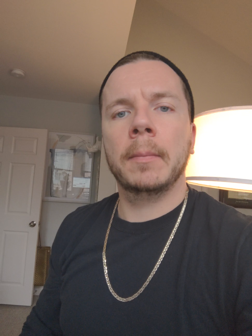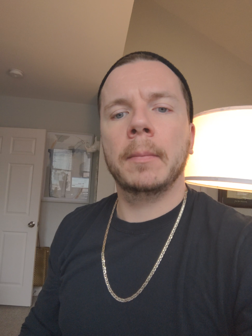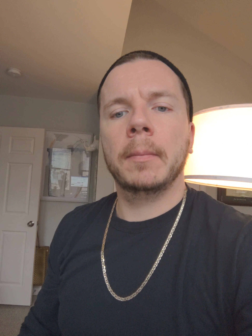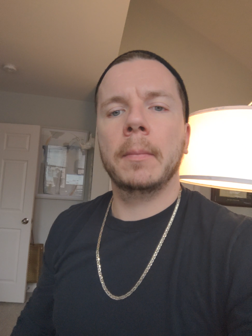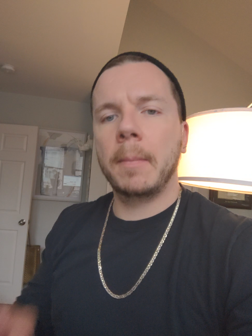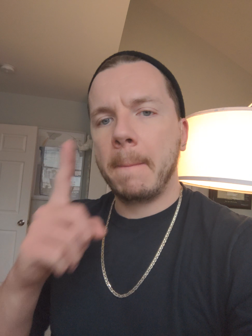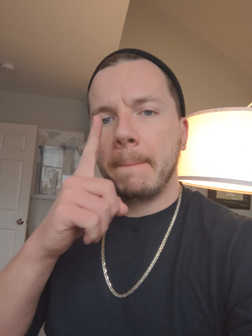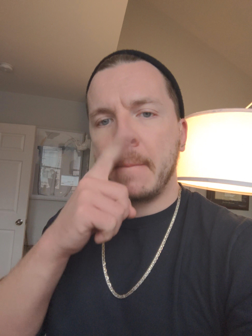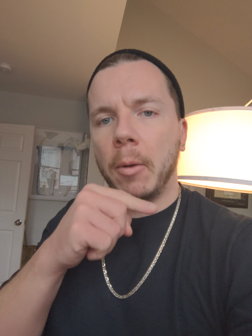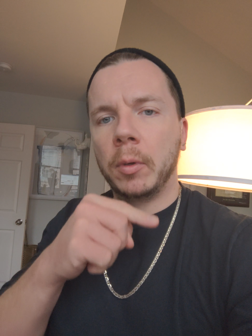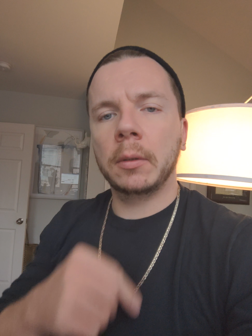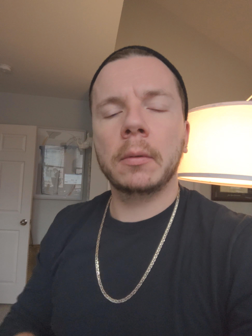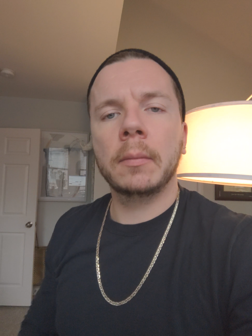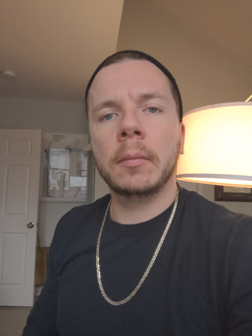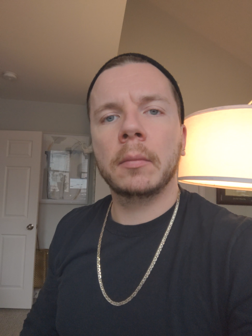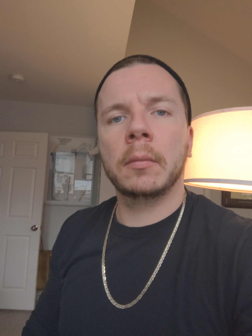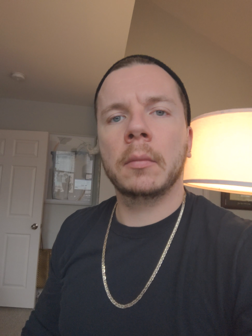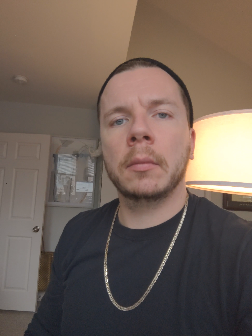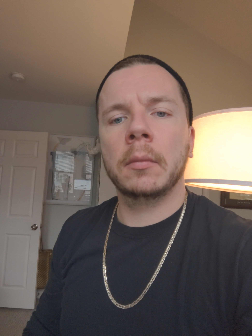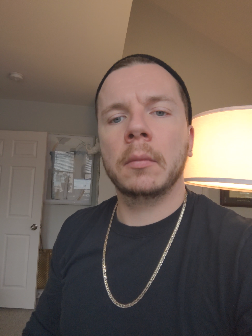mouse